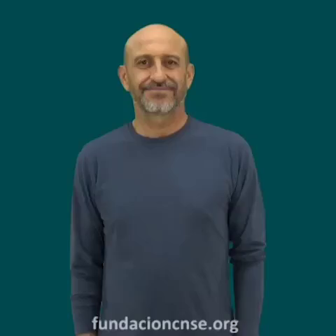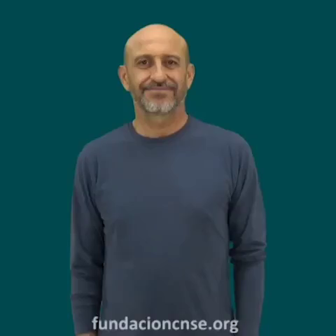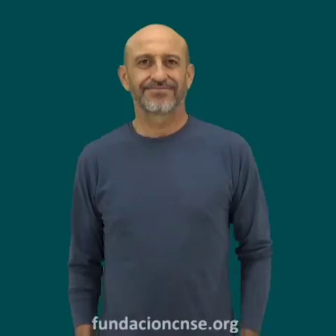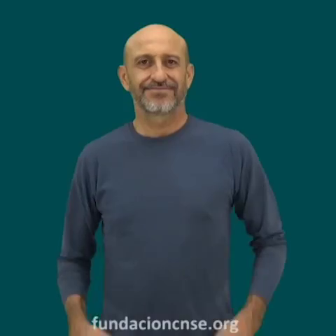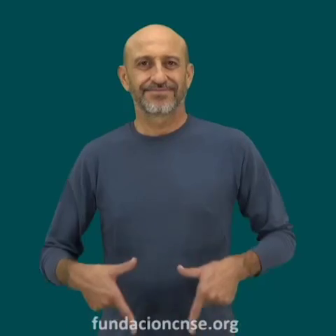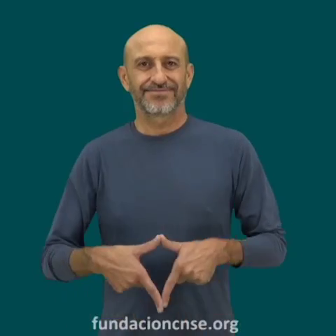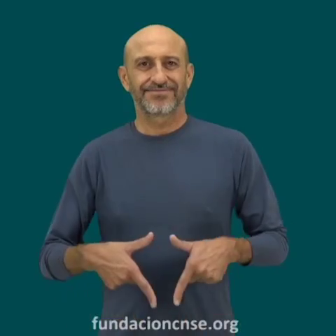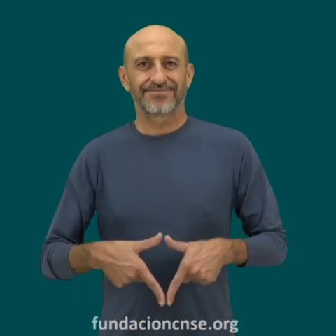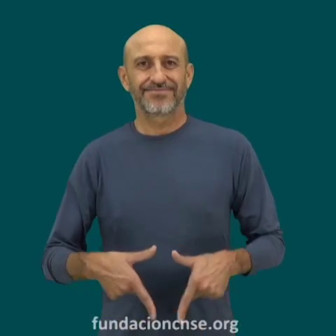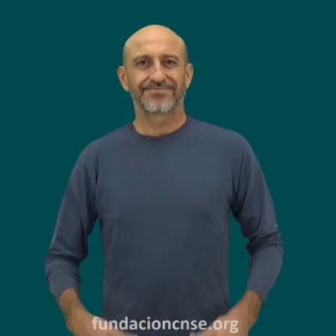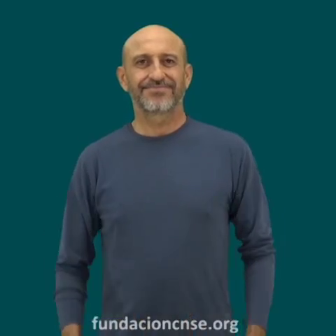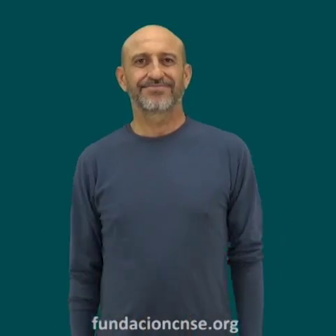vagina